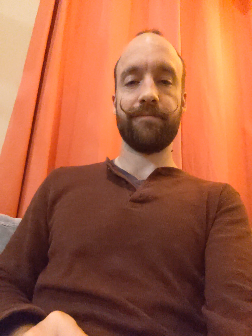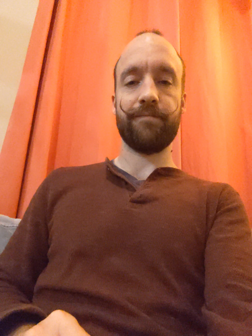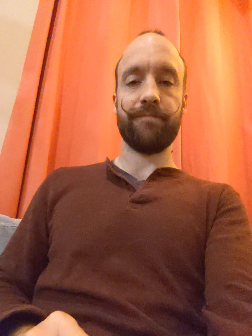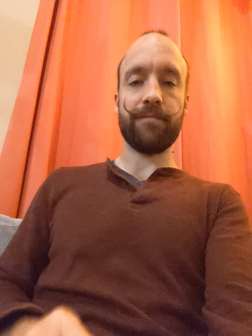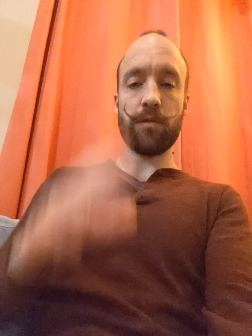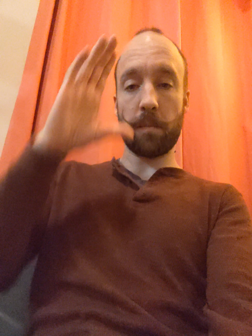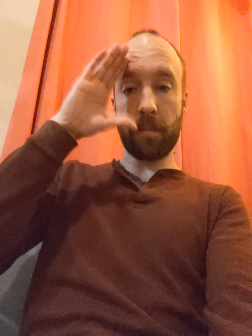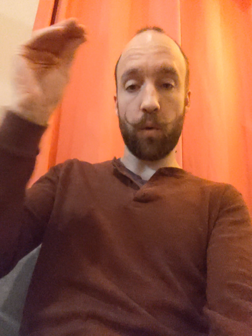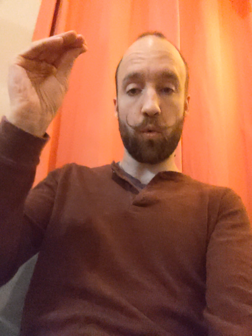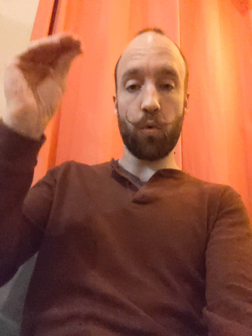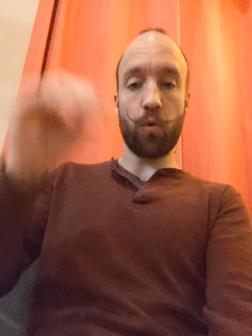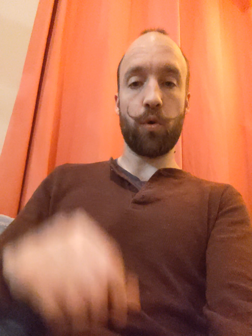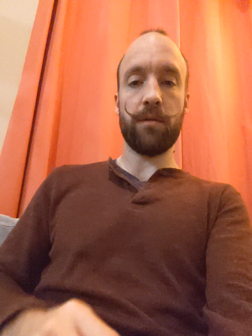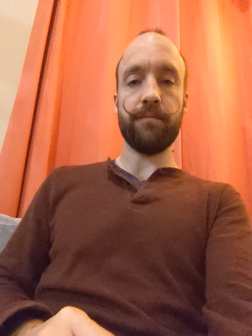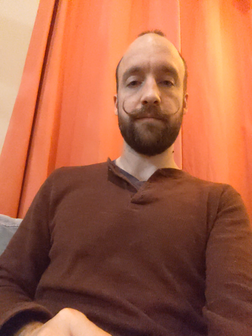boy